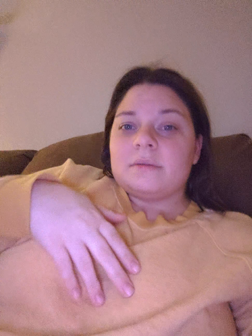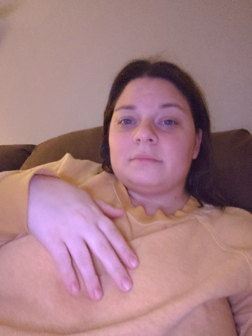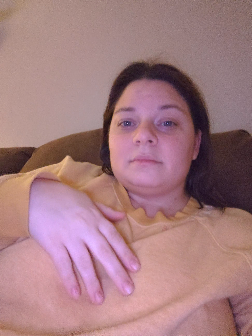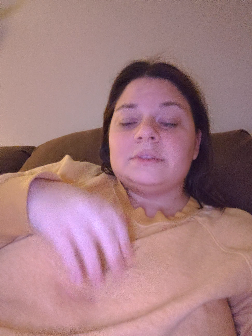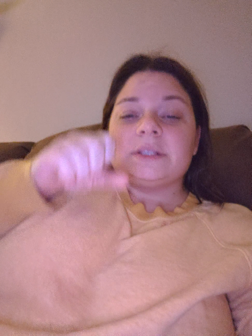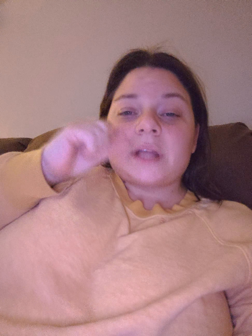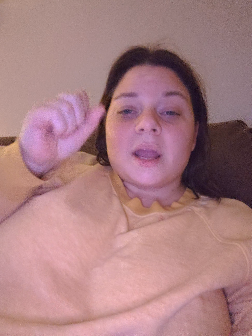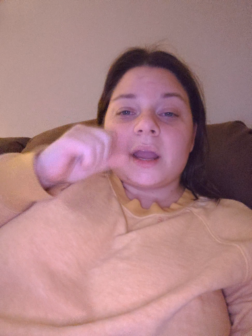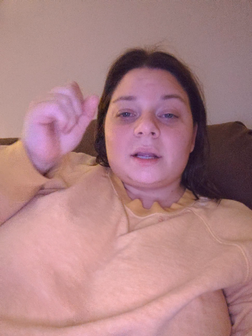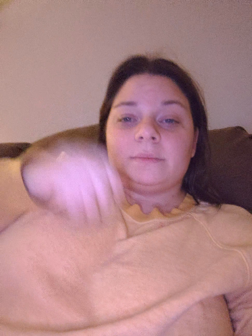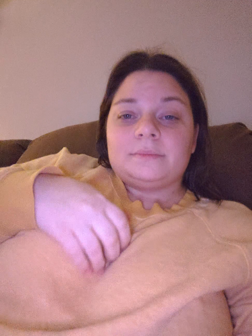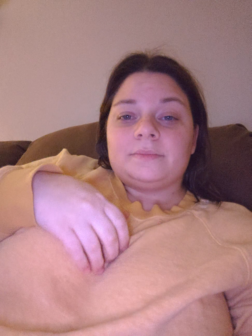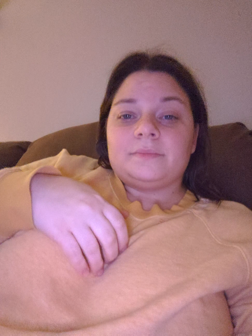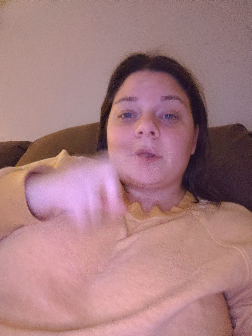snack